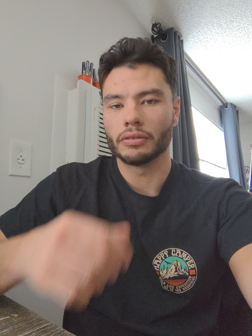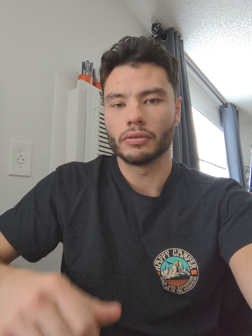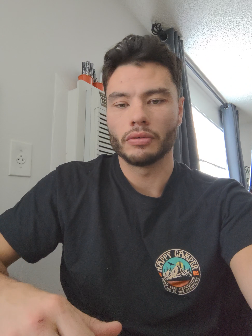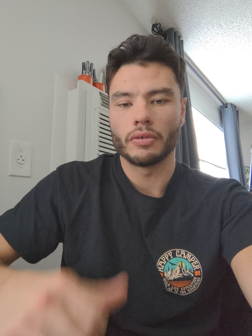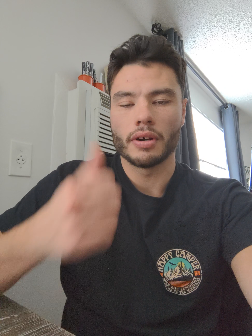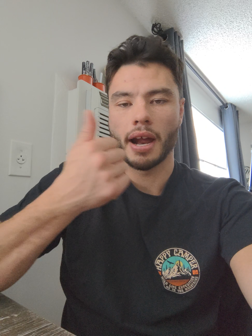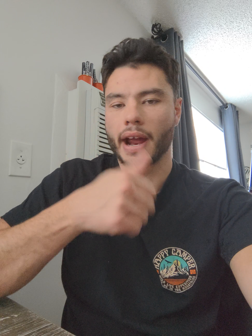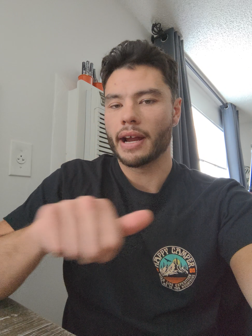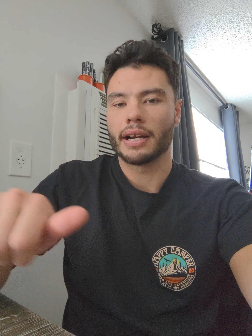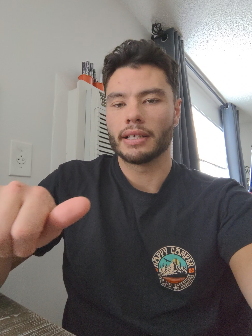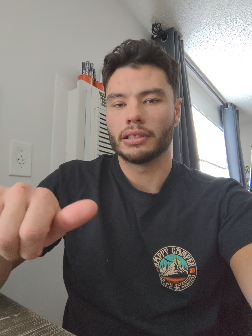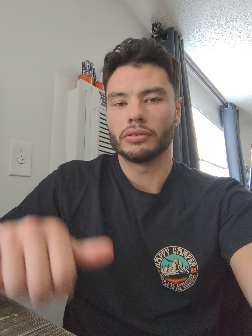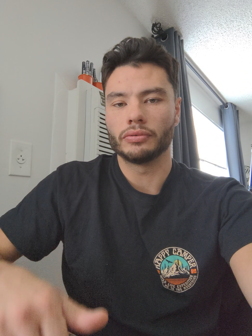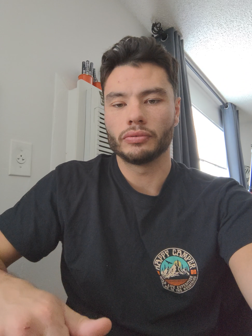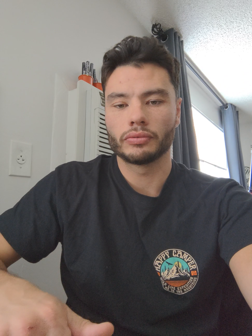any